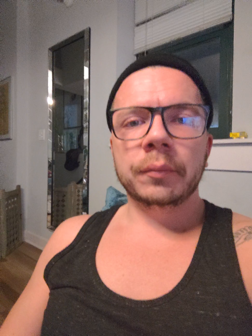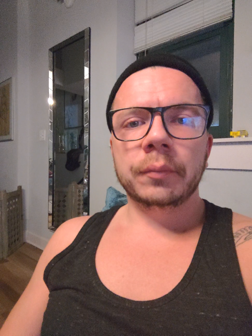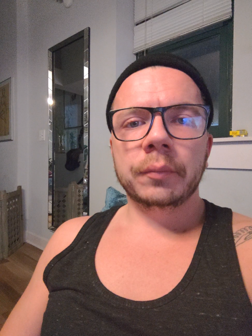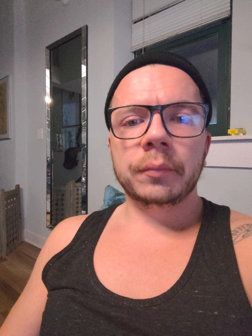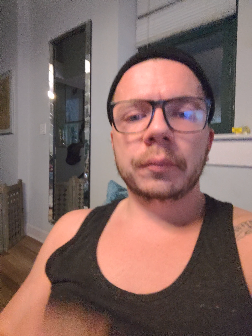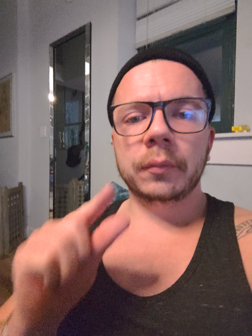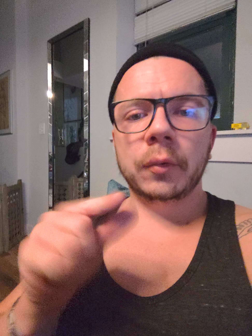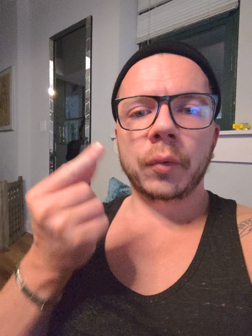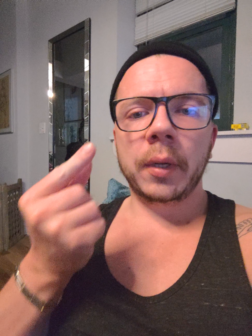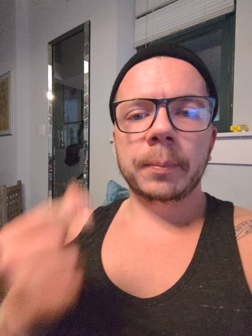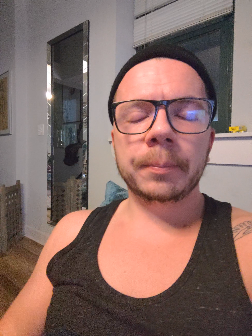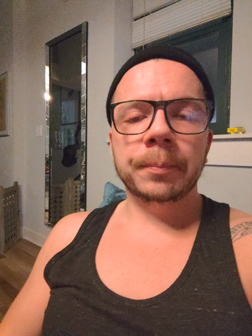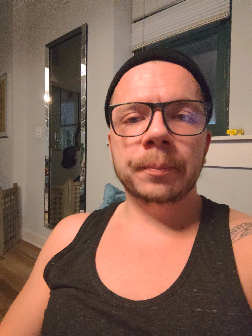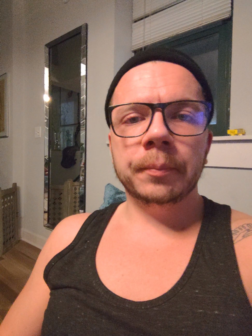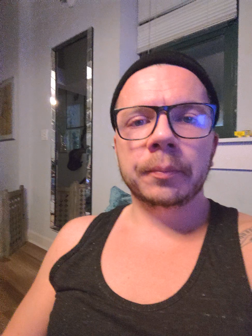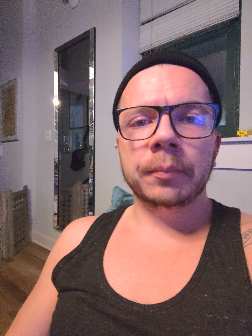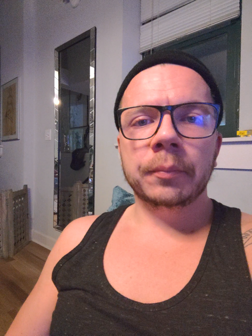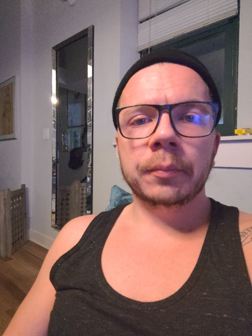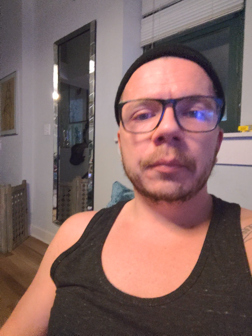green